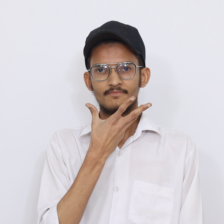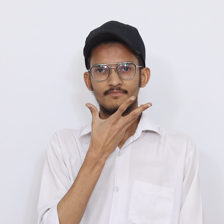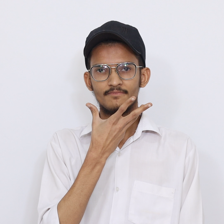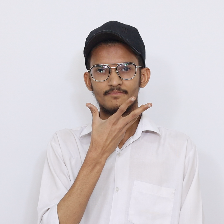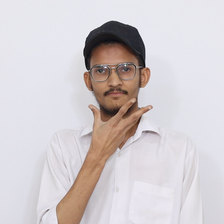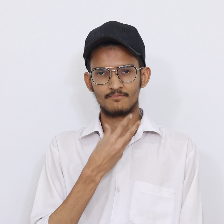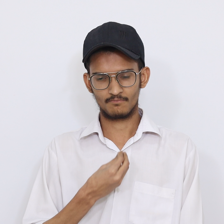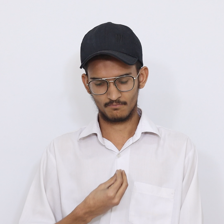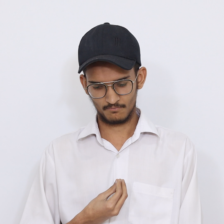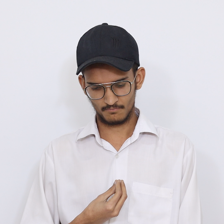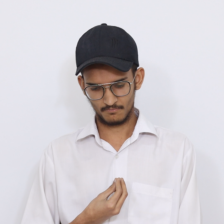sad